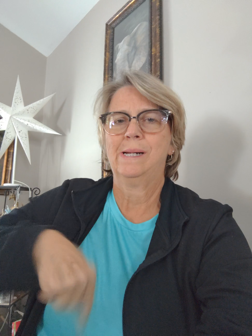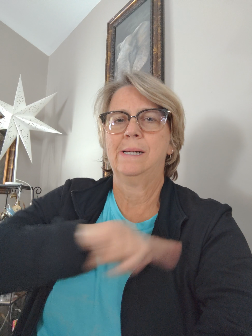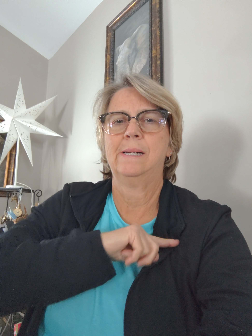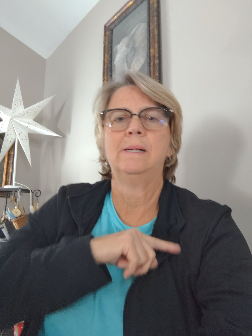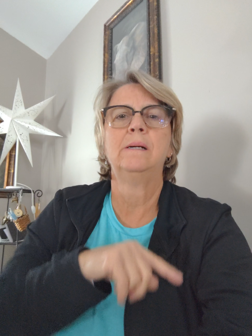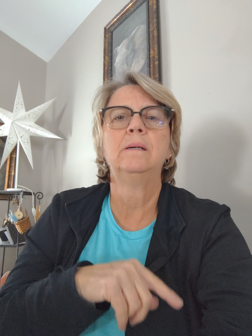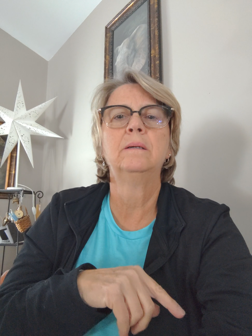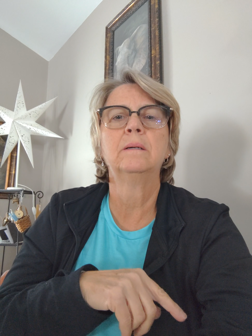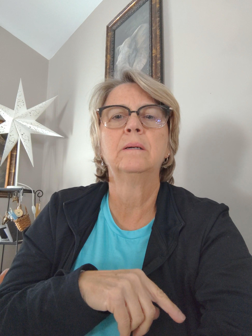we